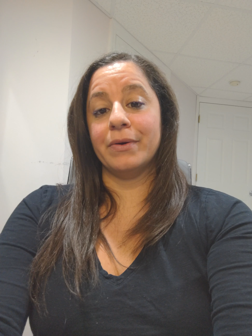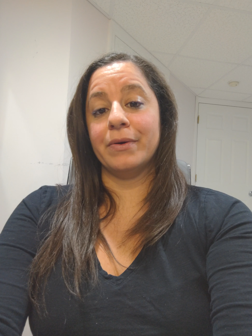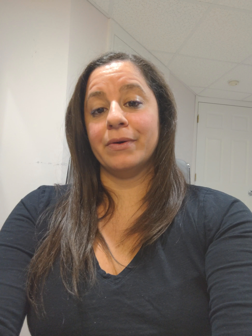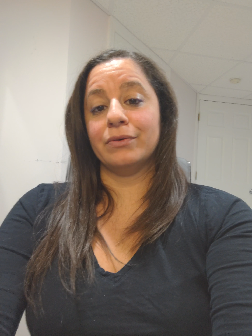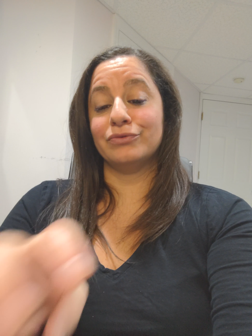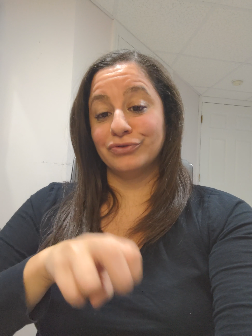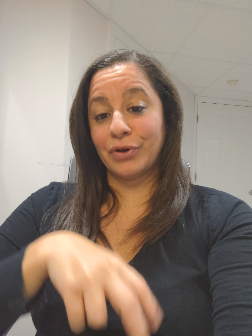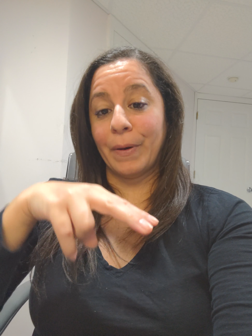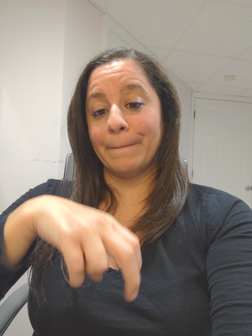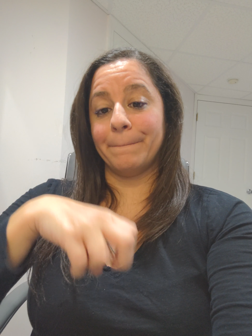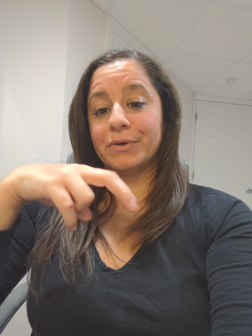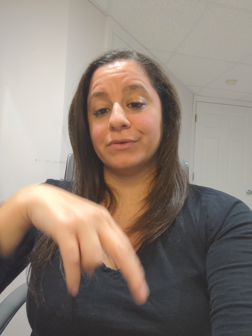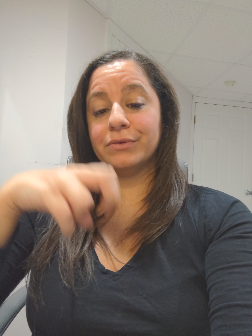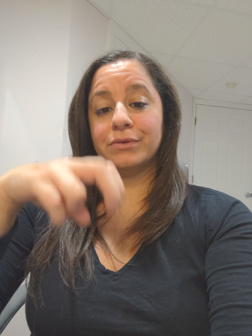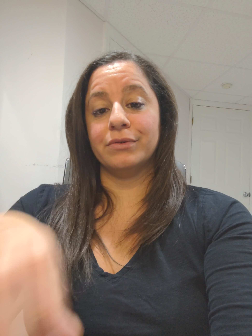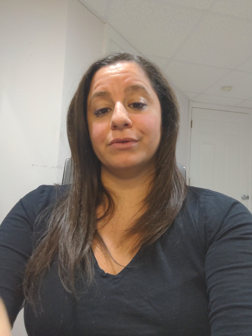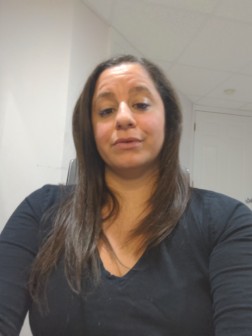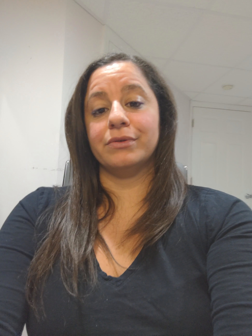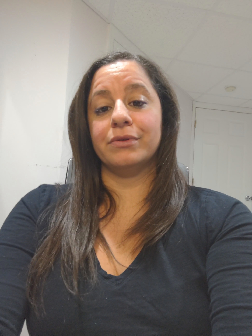jump